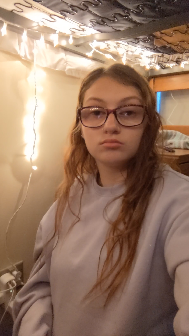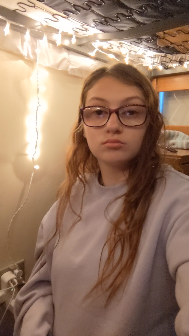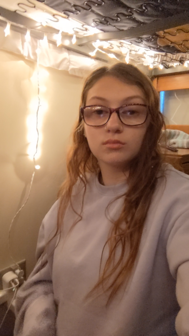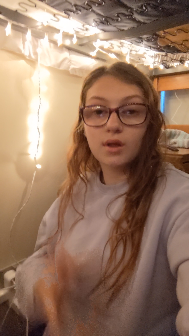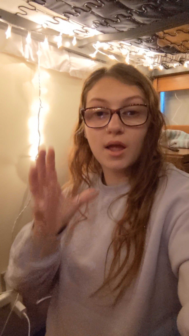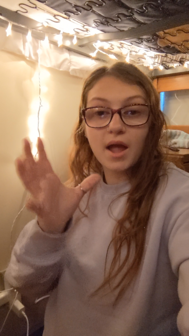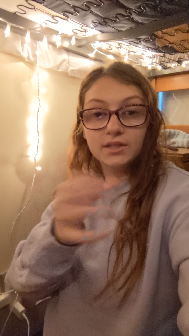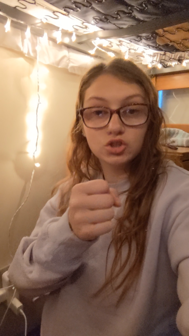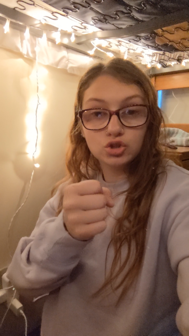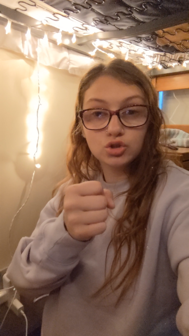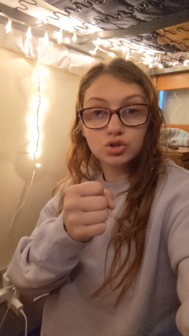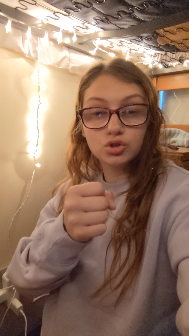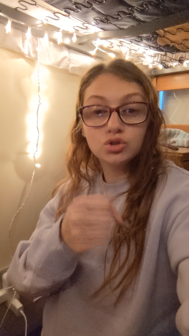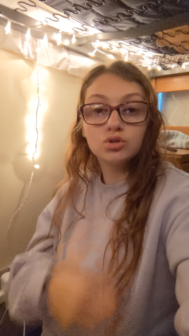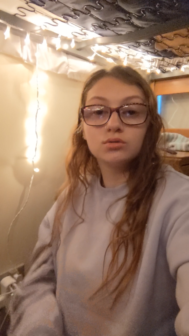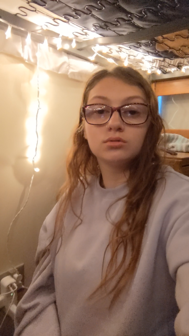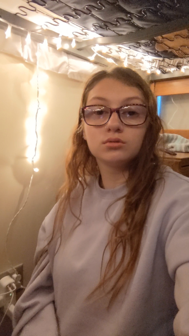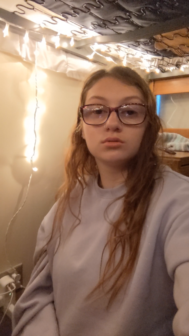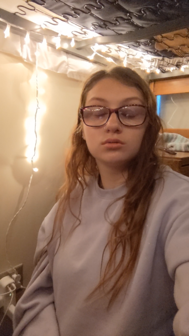catch